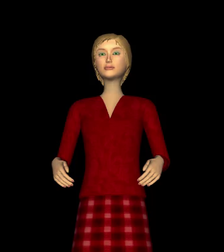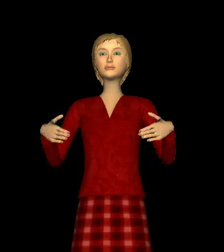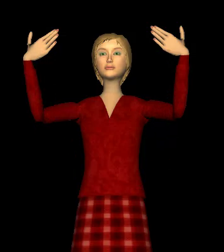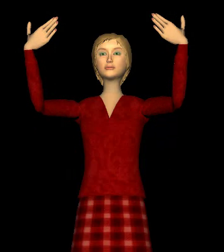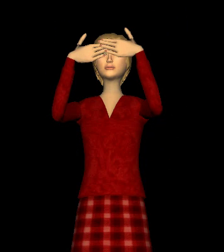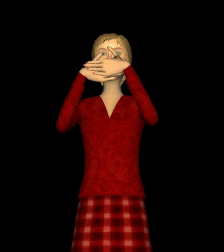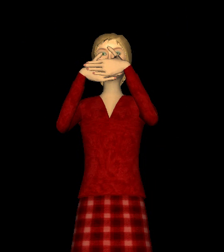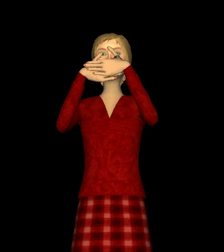الليل